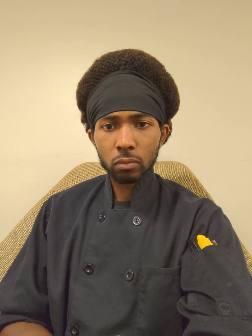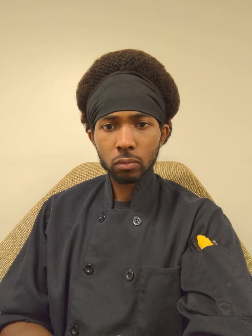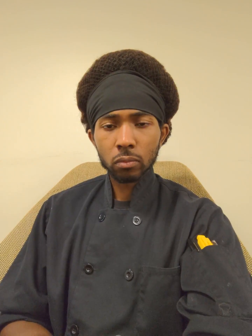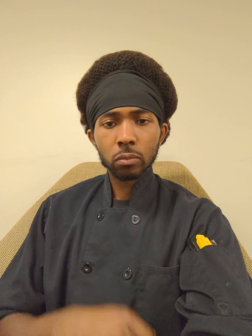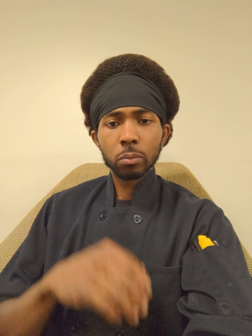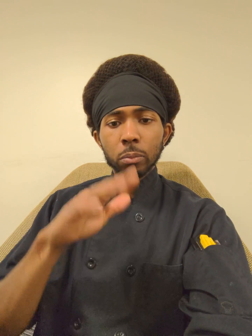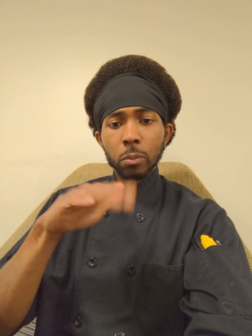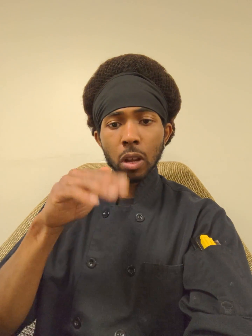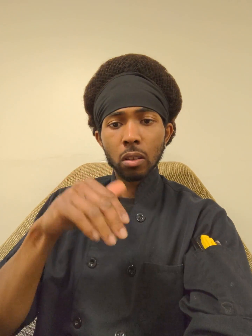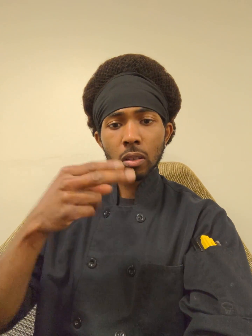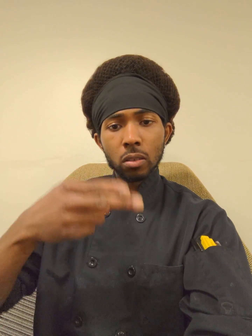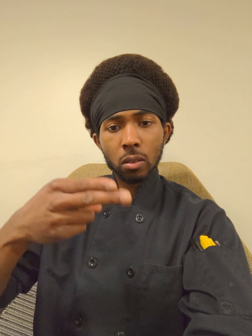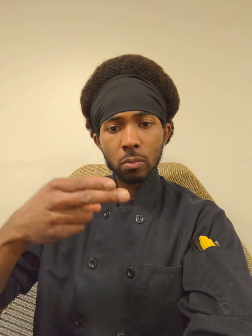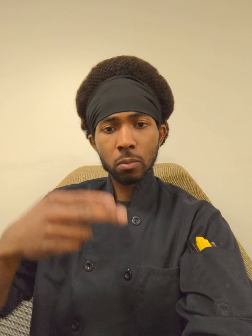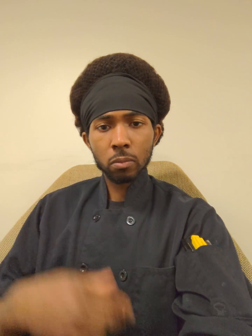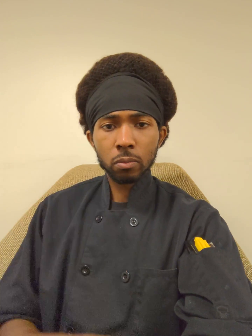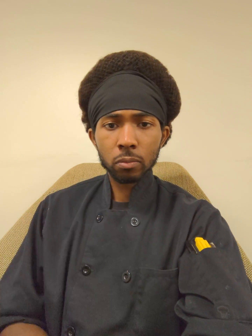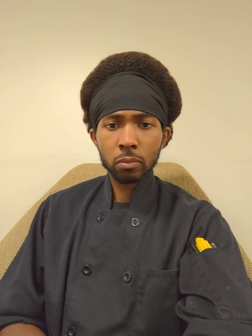pet's name